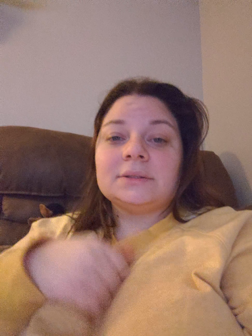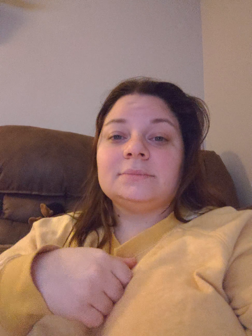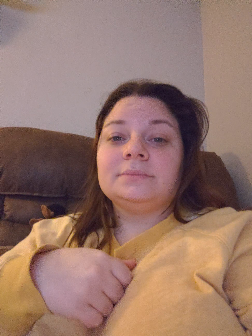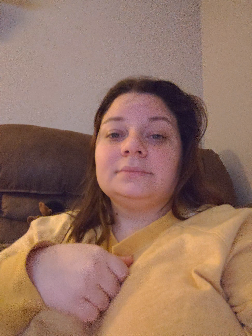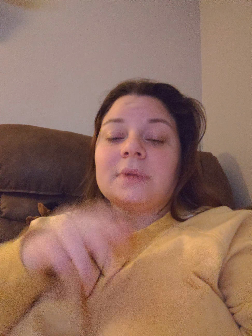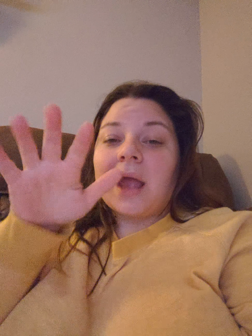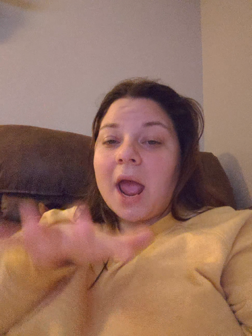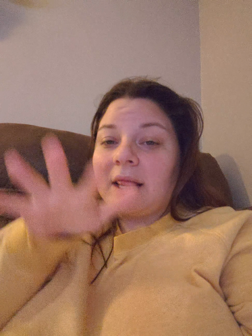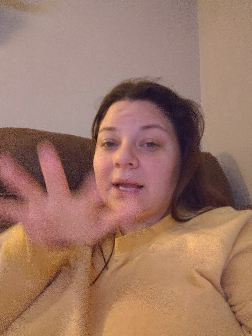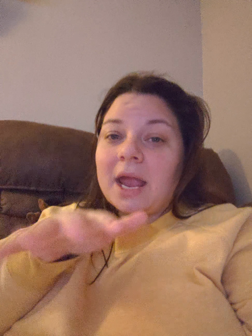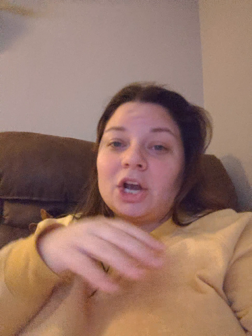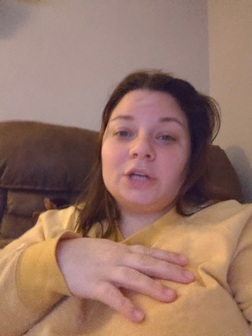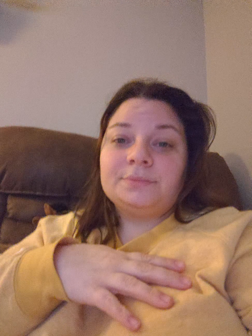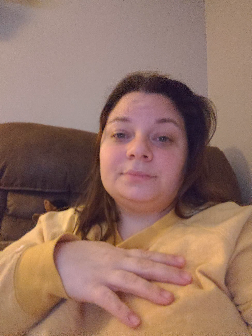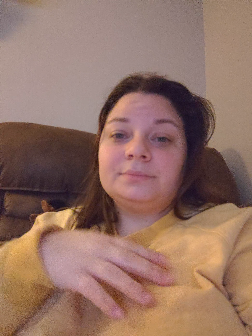alligator